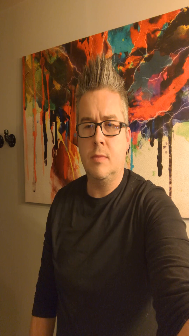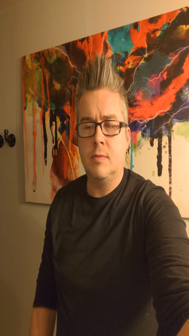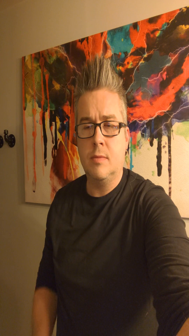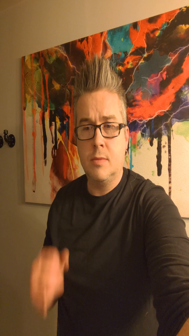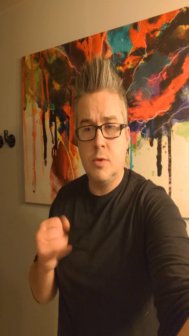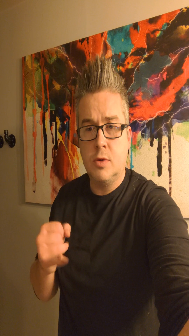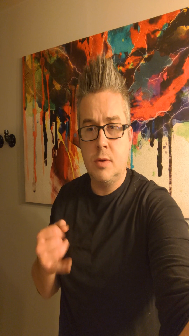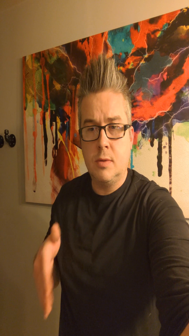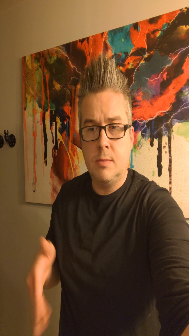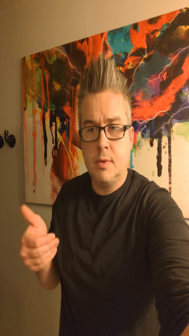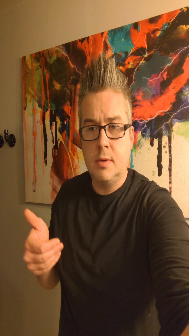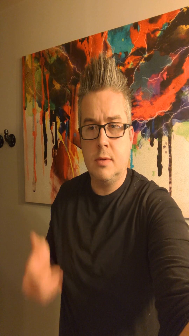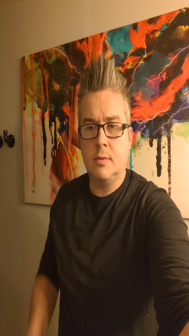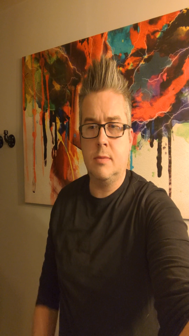jeans